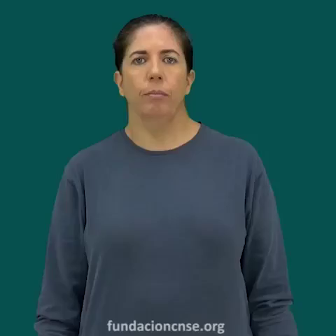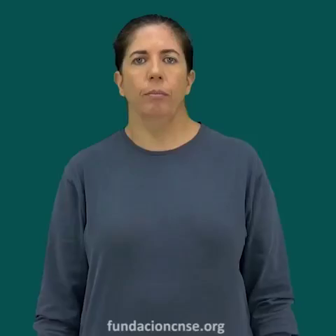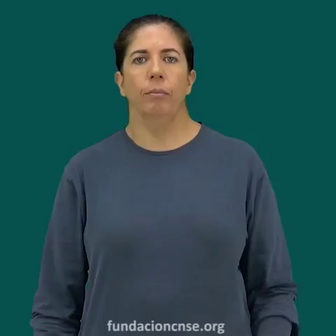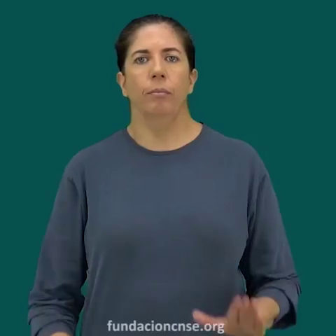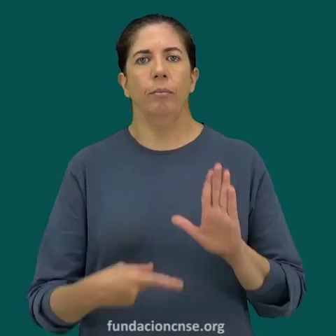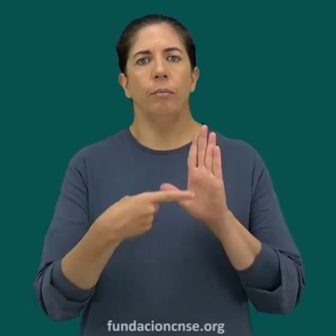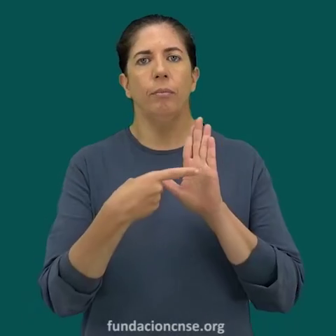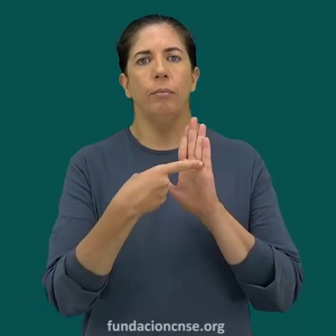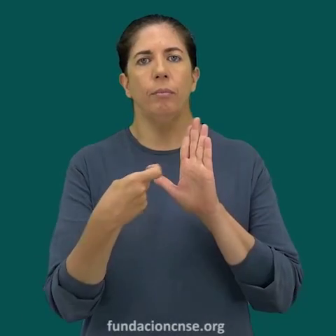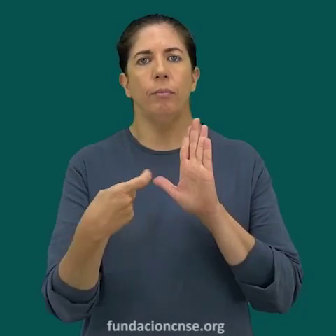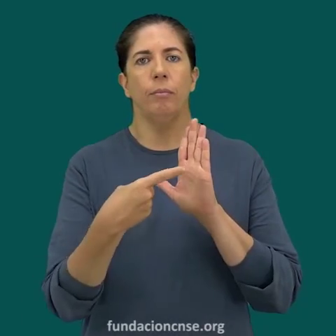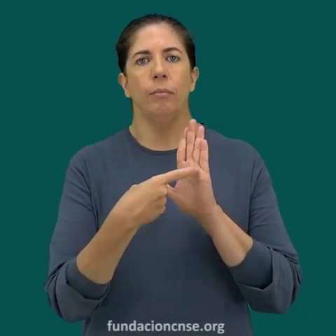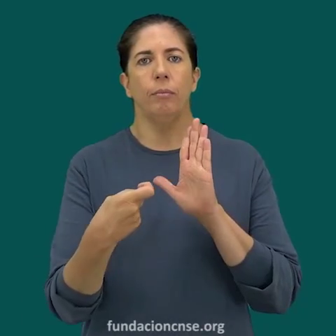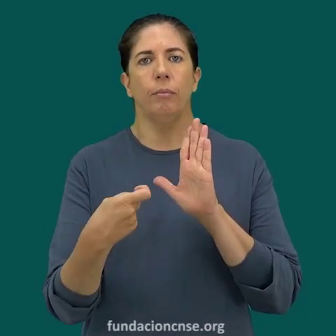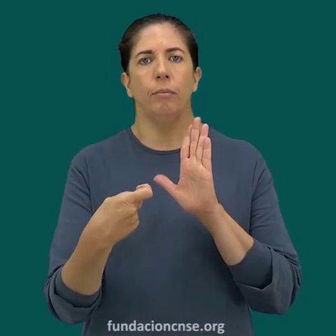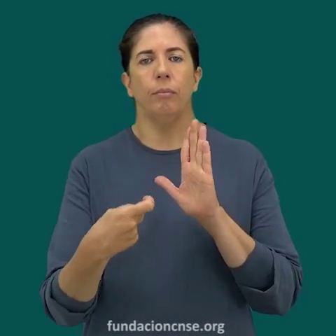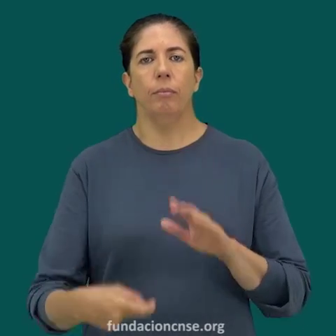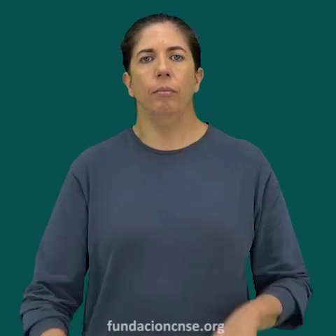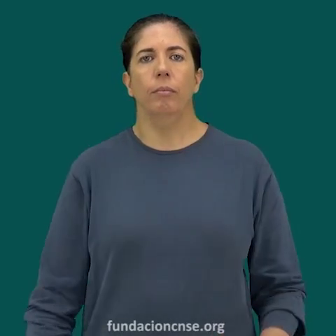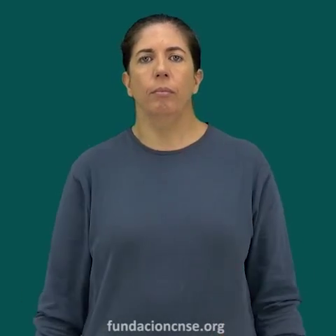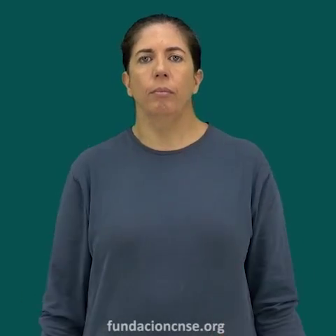dieta